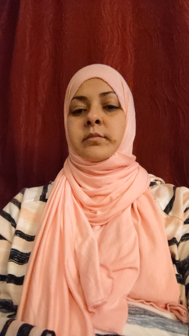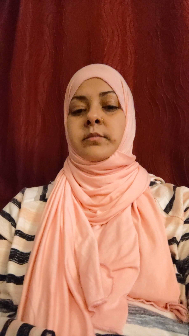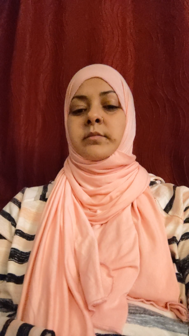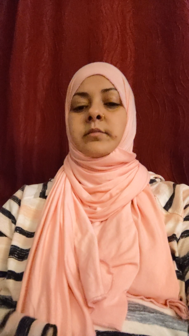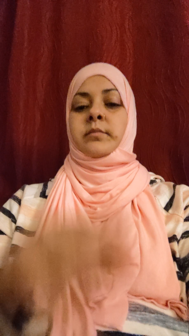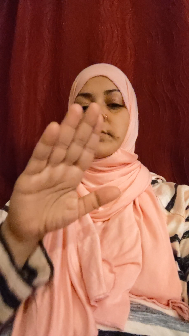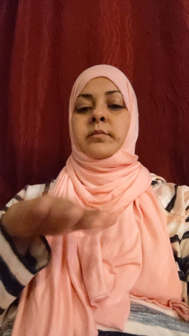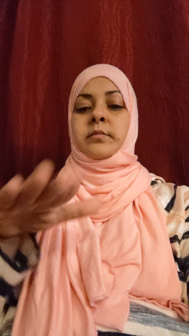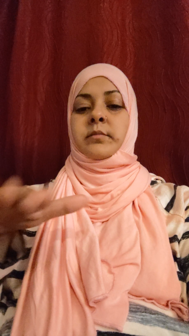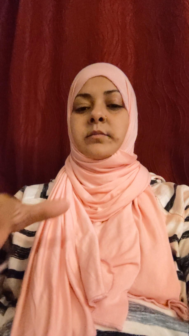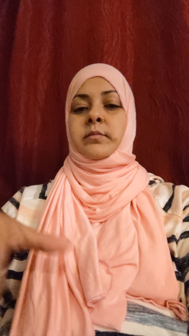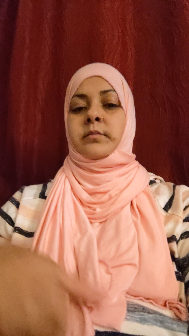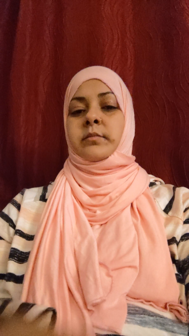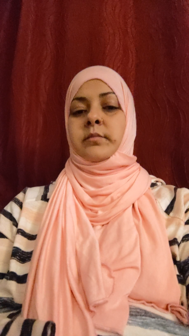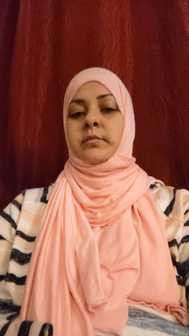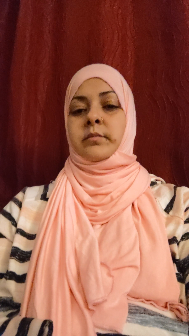children